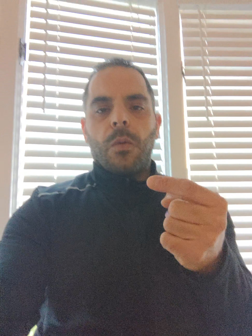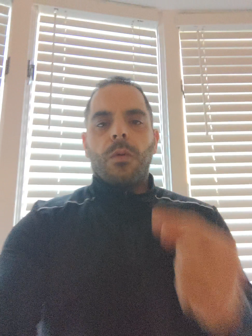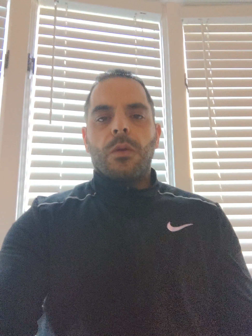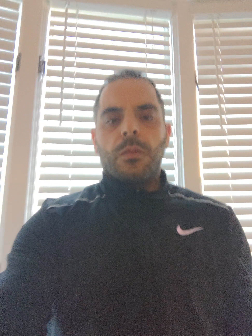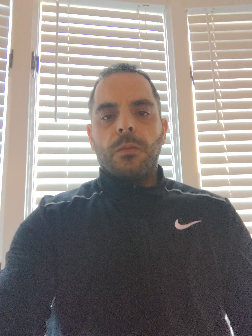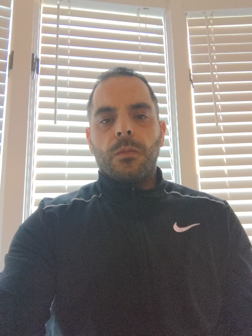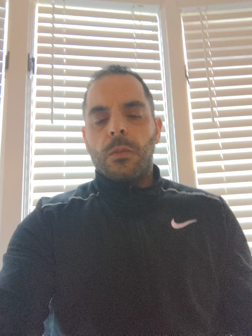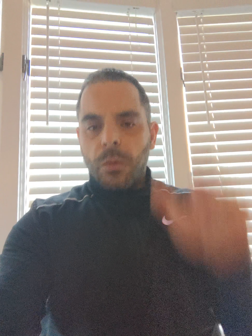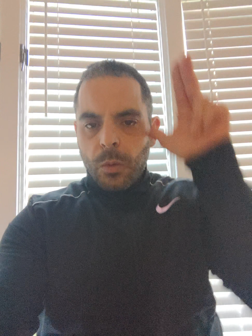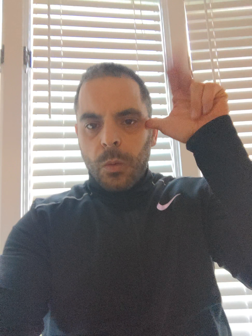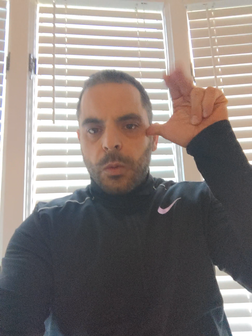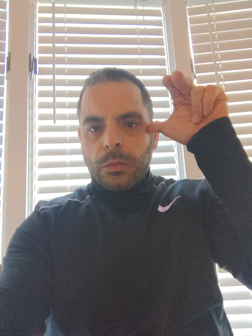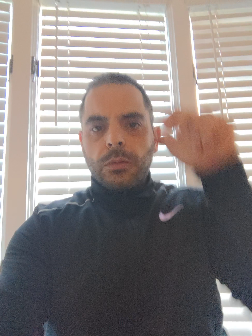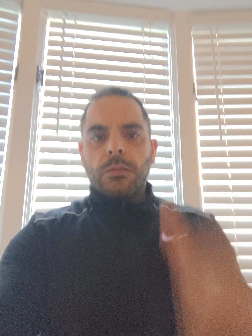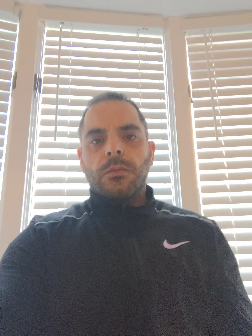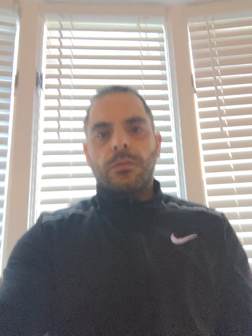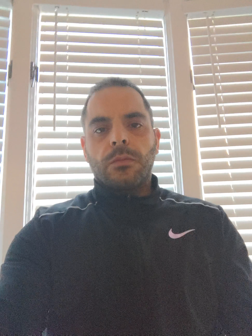horse